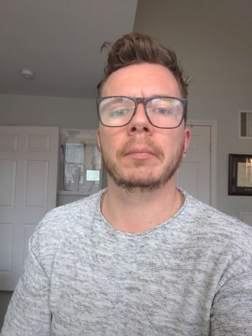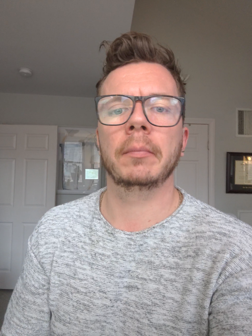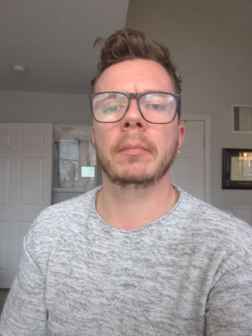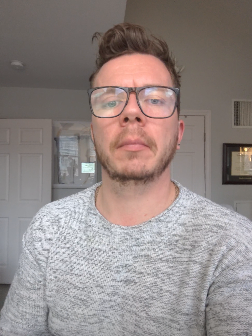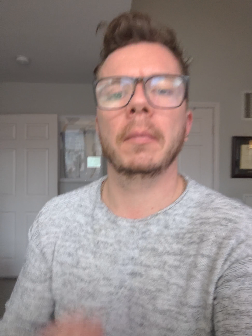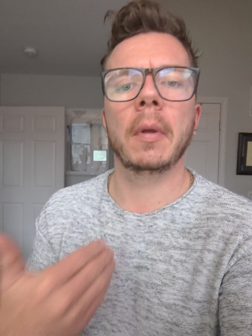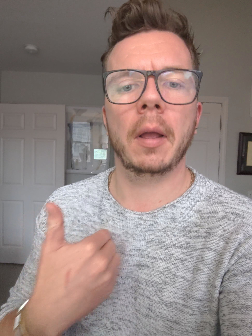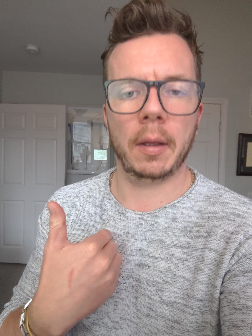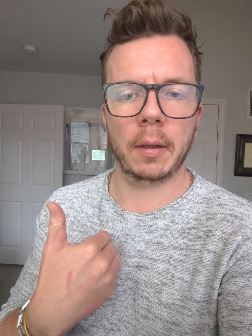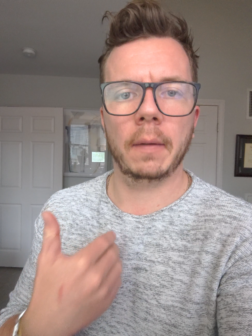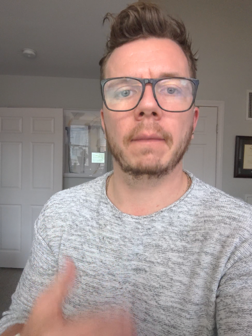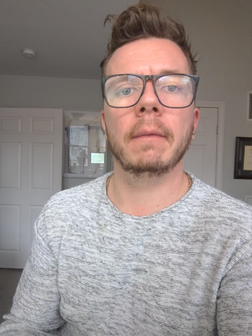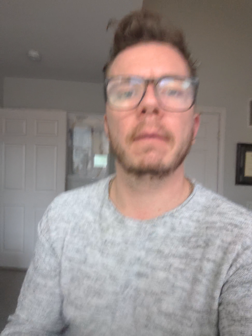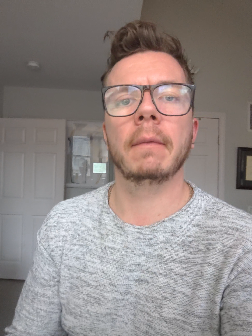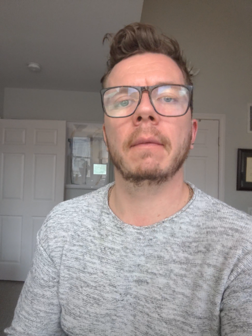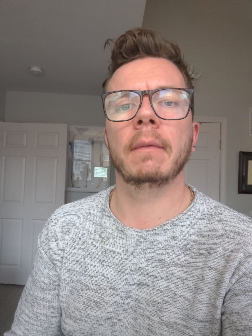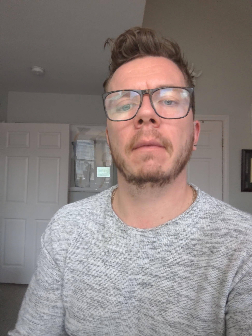have